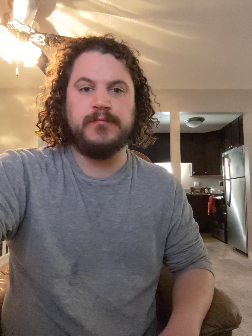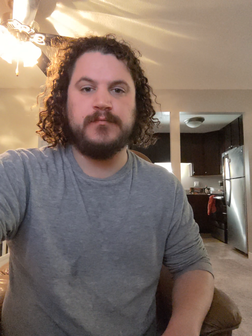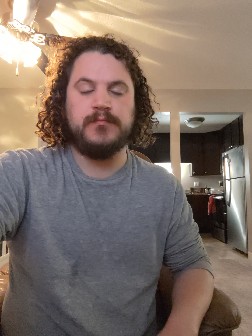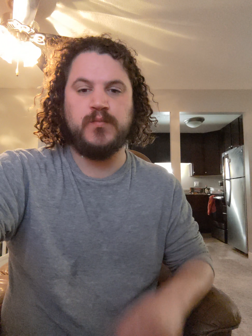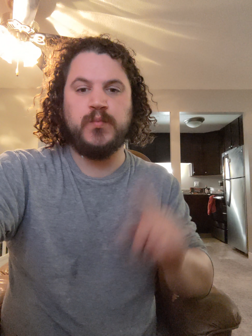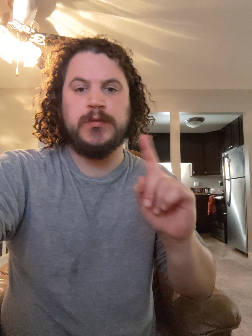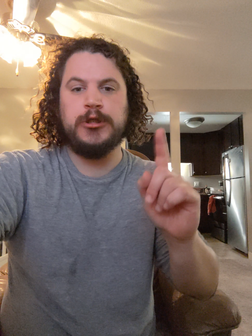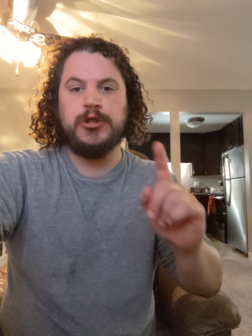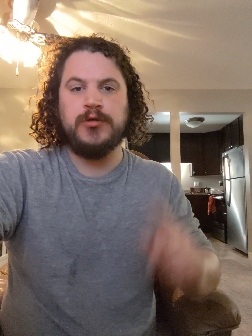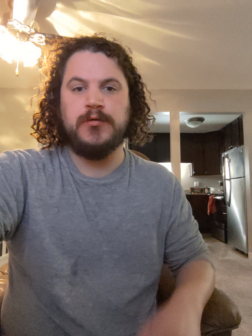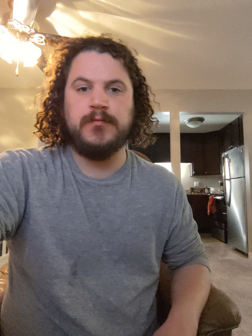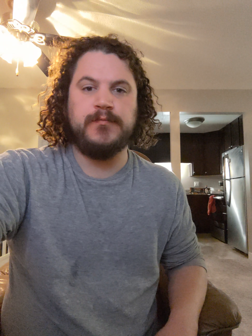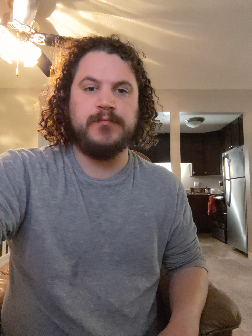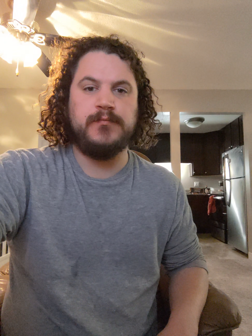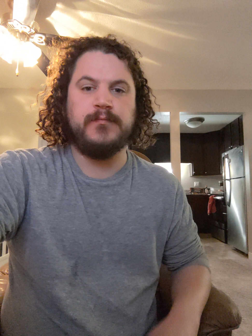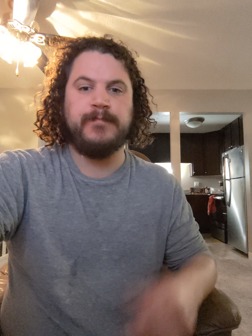where